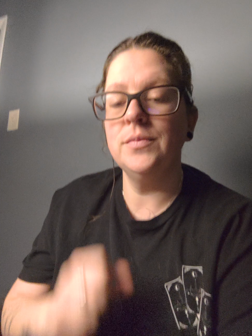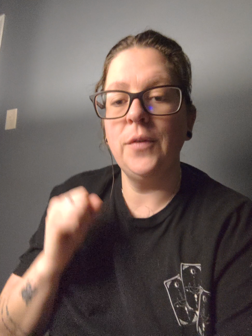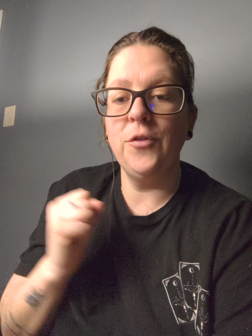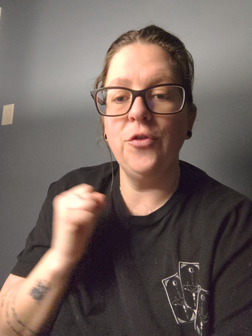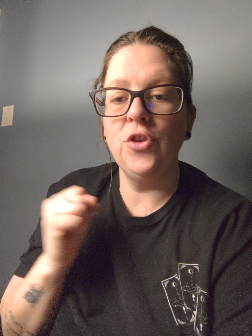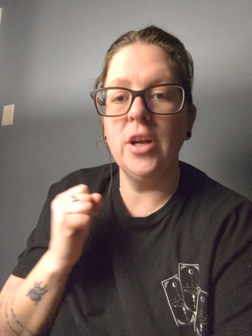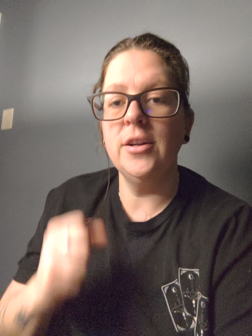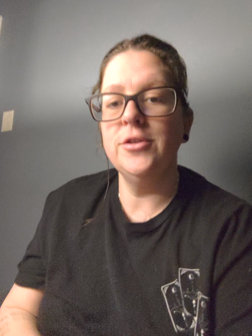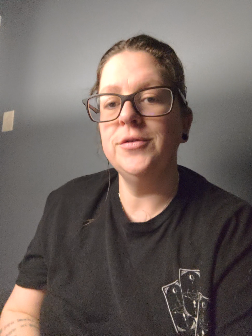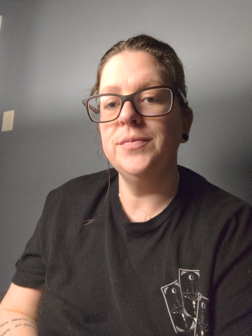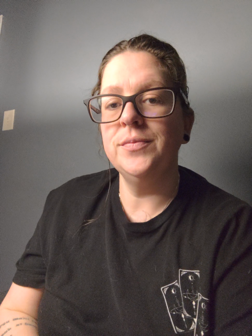refrigerator